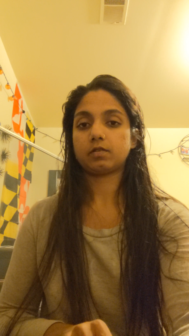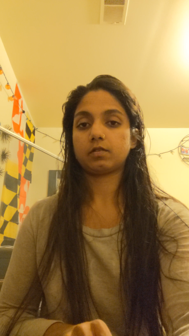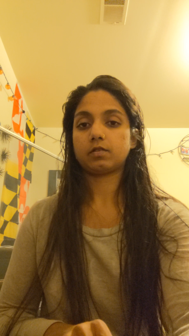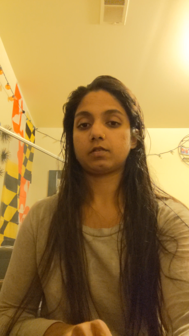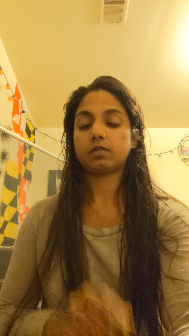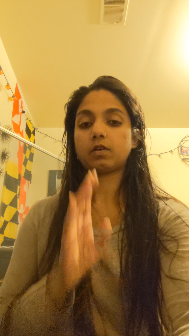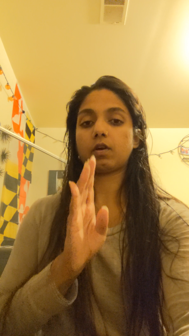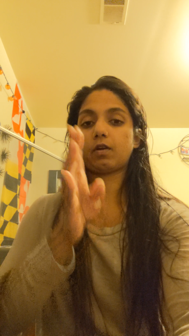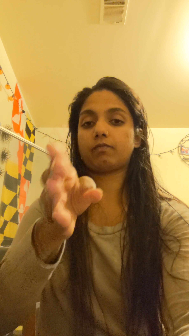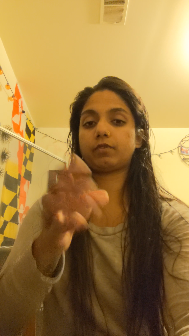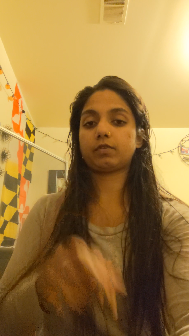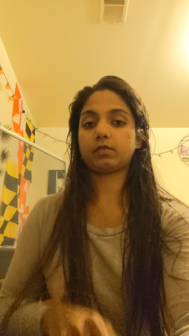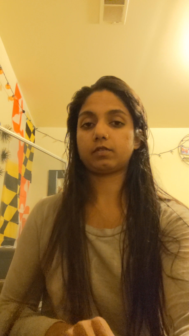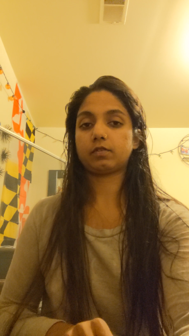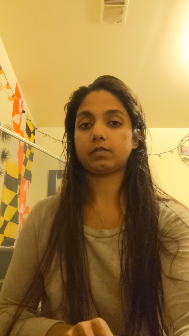over